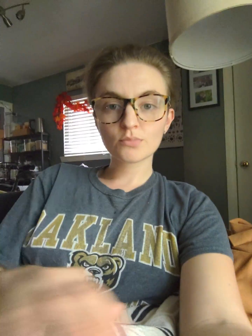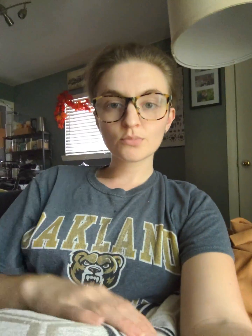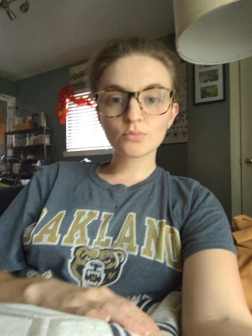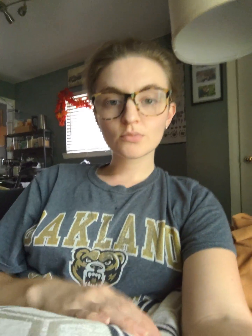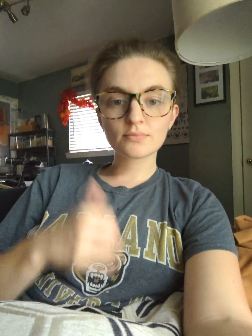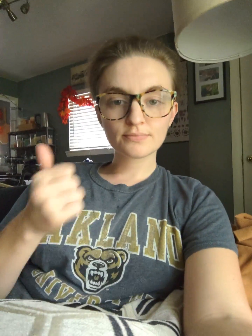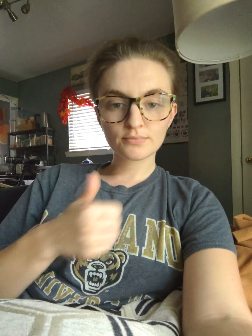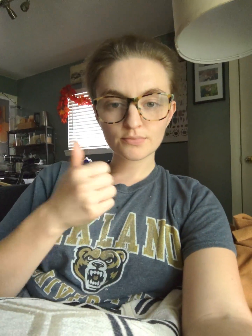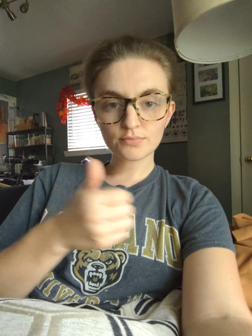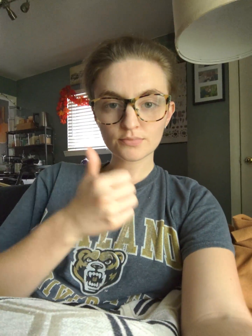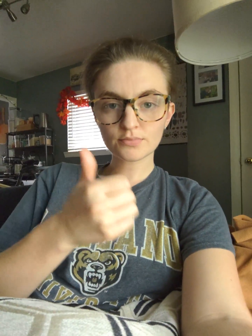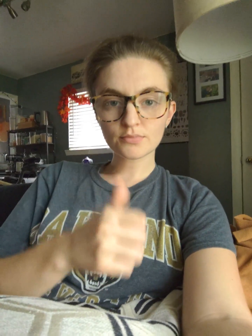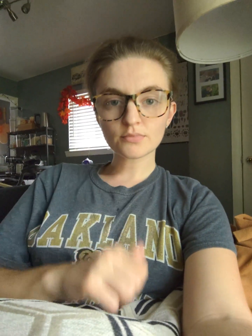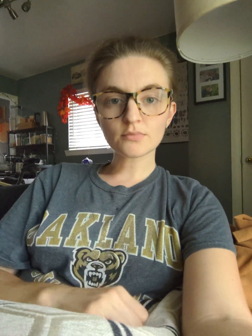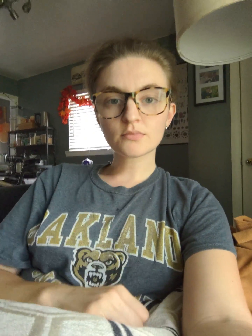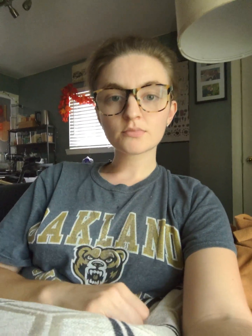chase